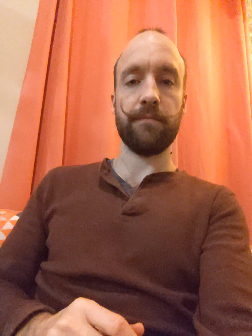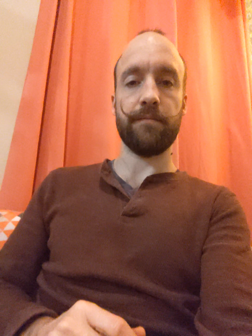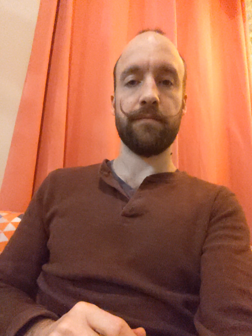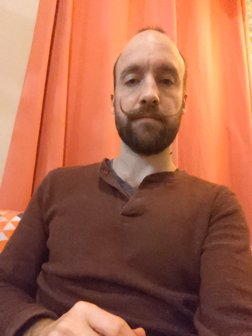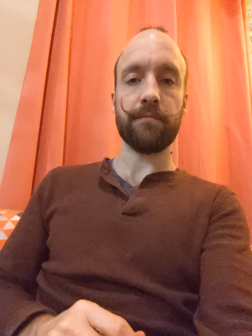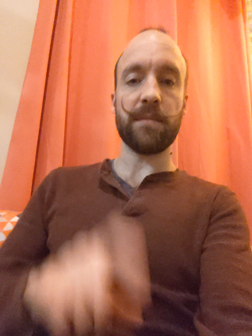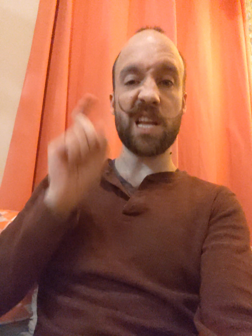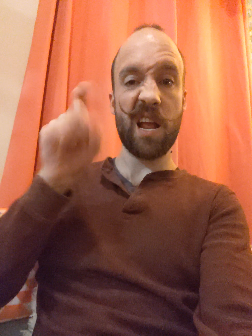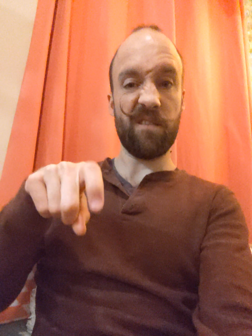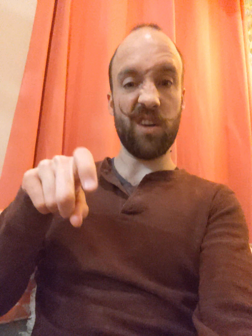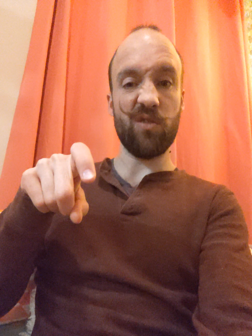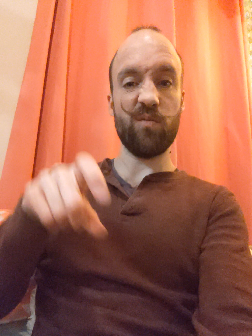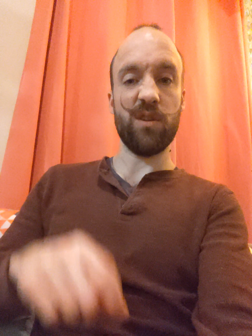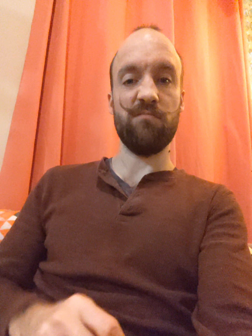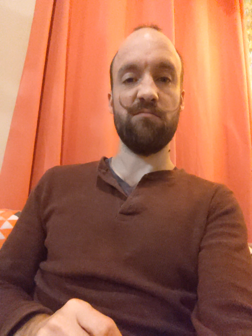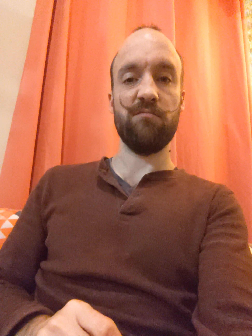have to